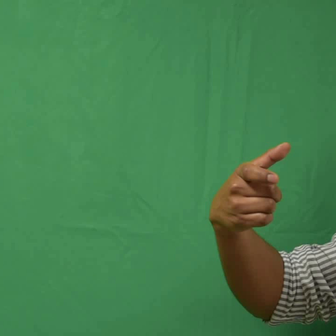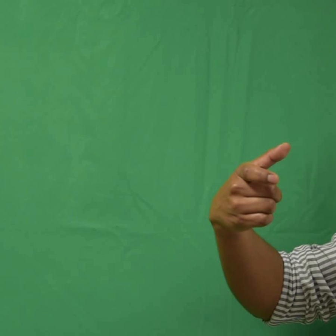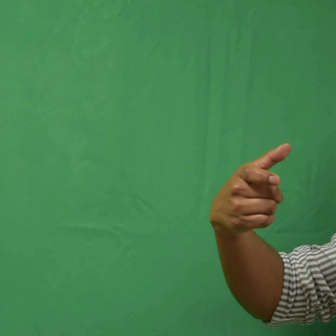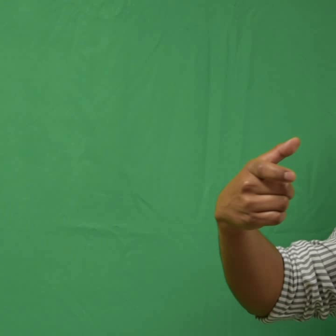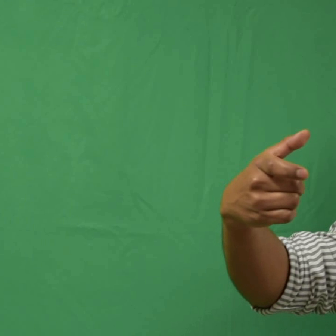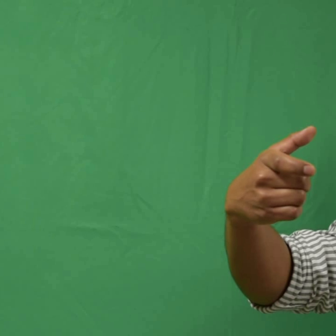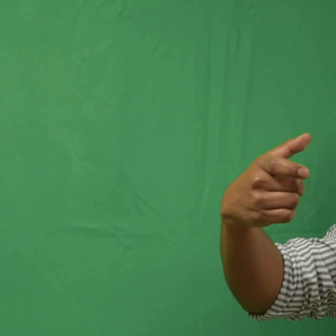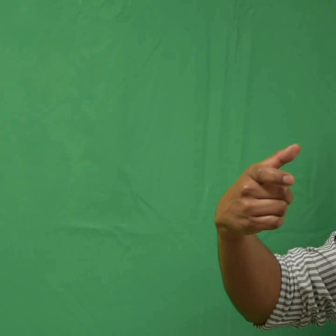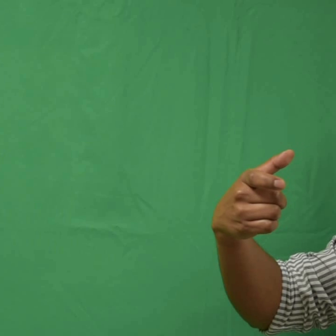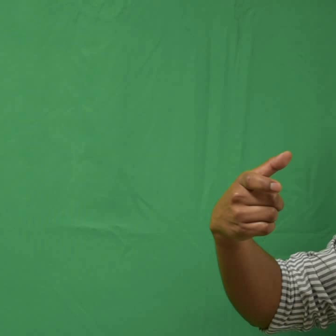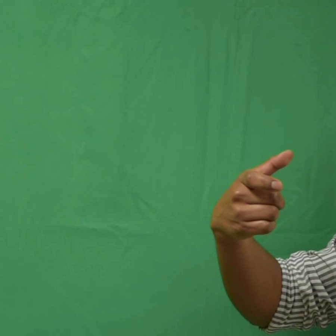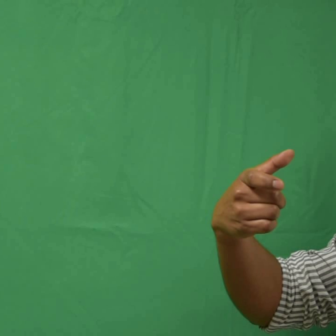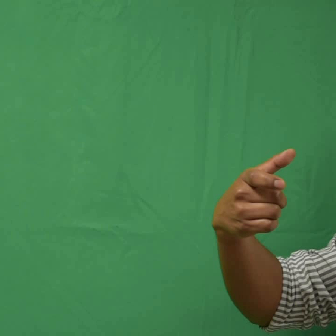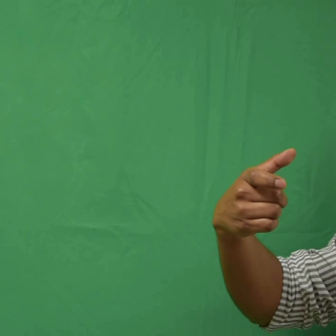X